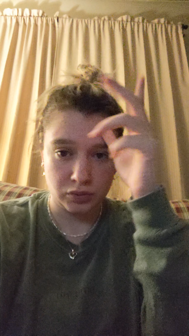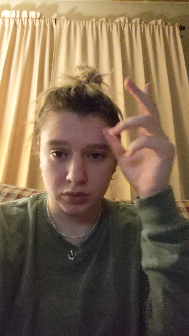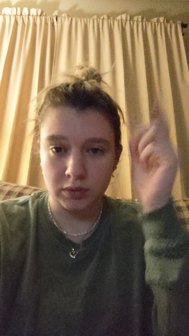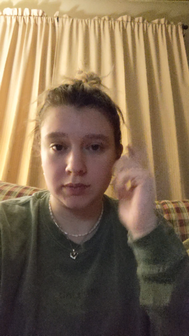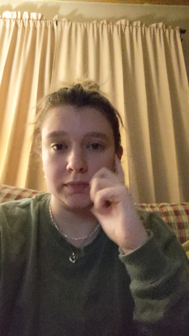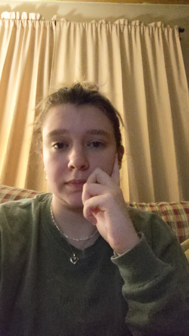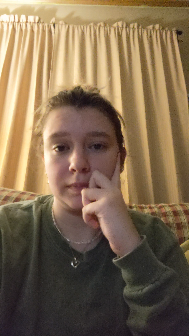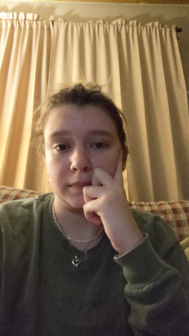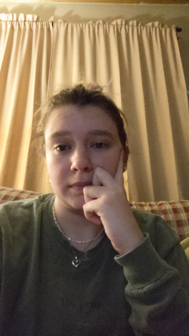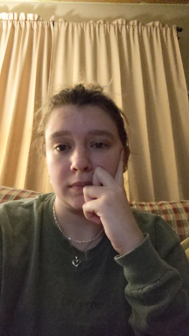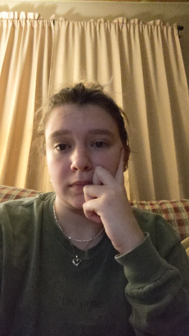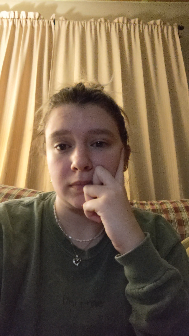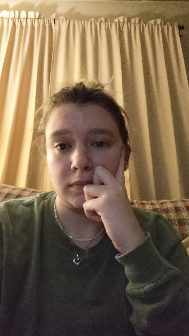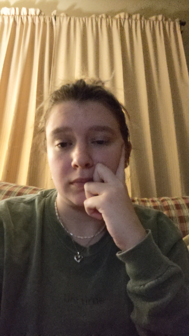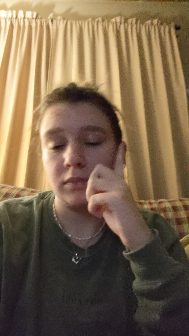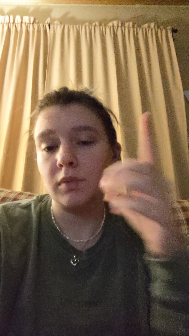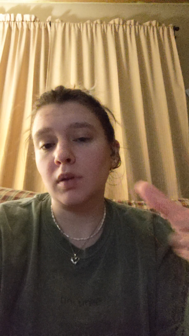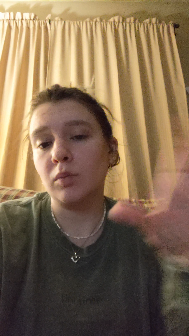pour